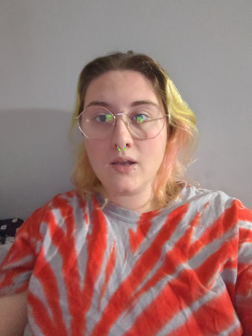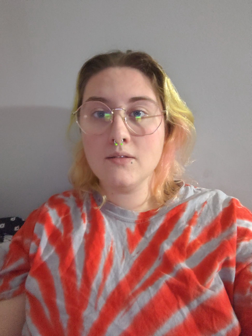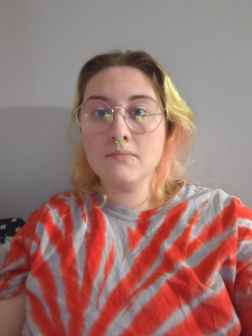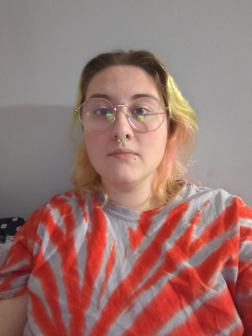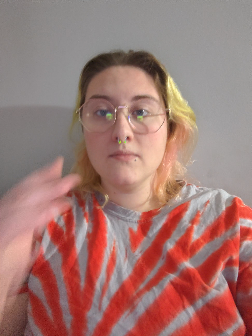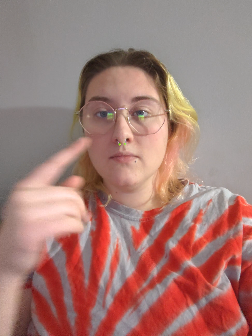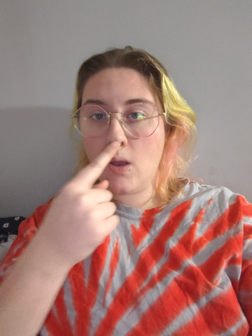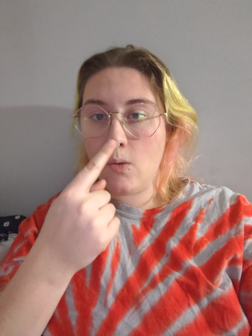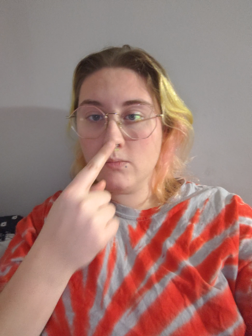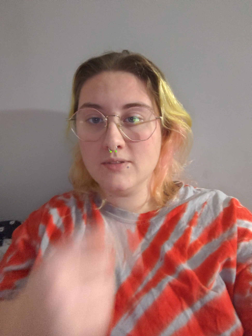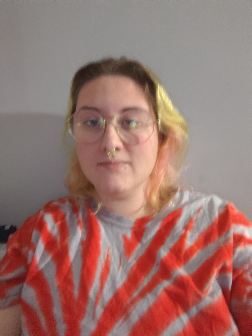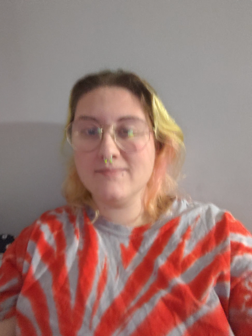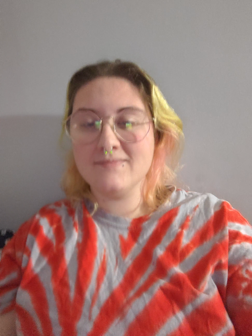nose